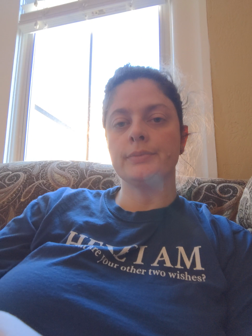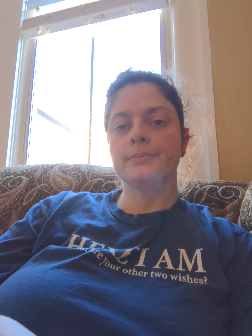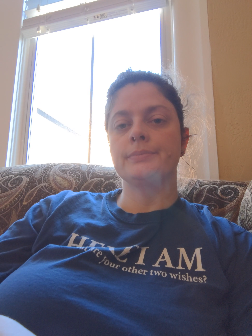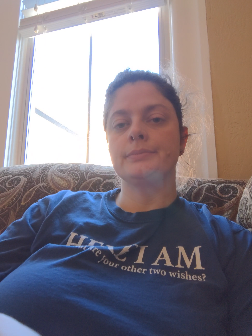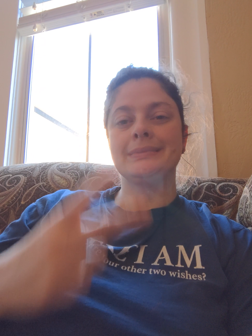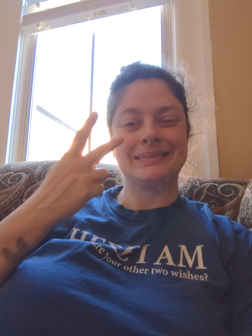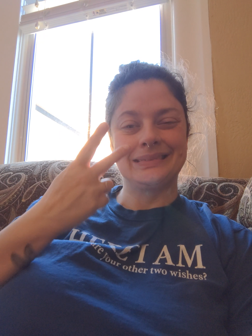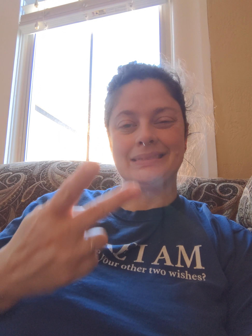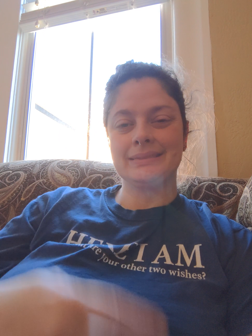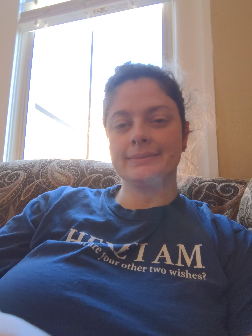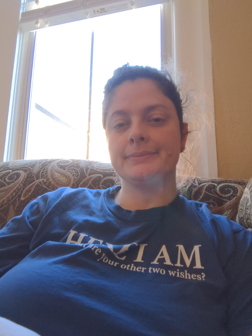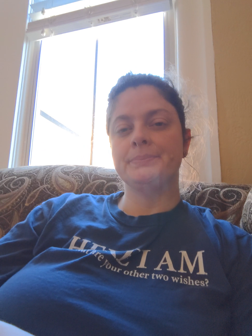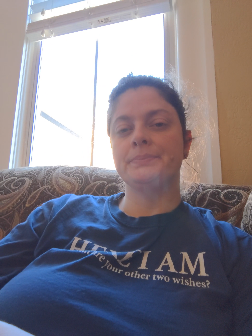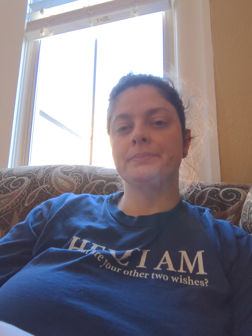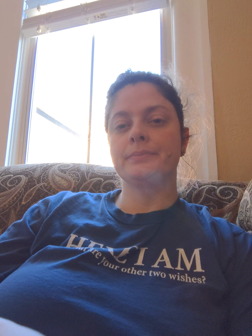see